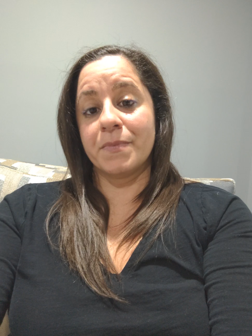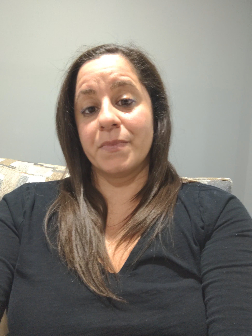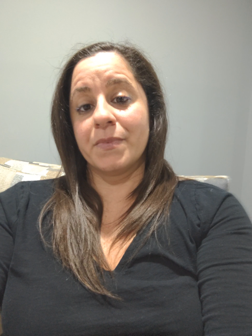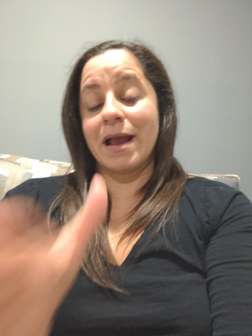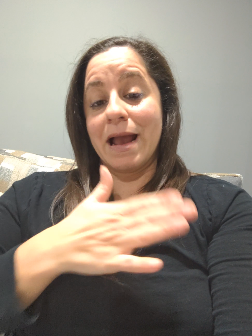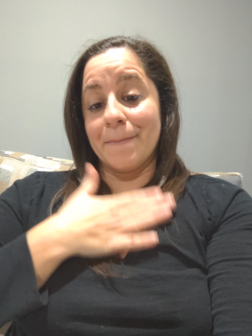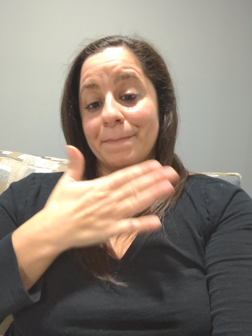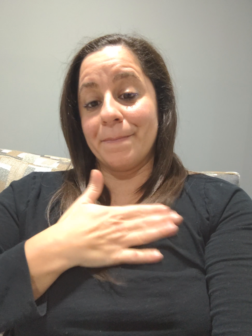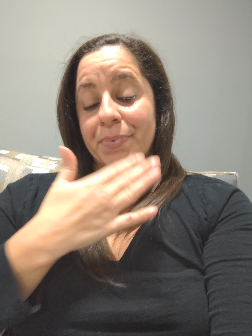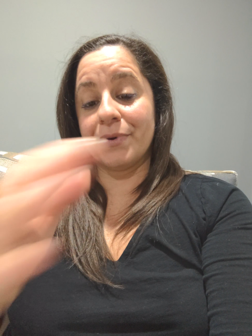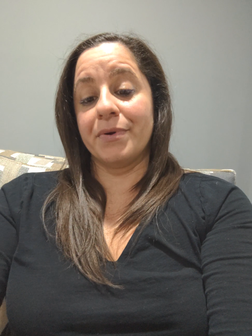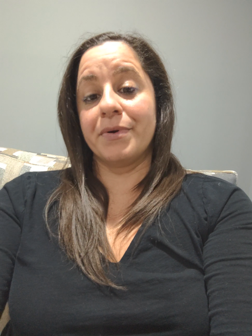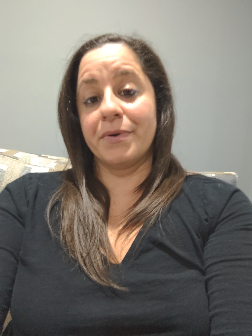happy